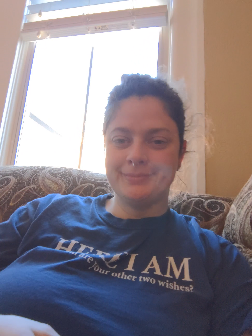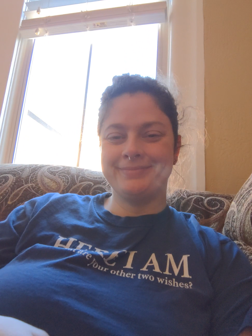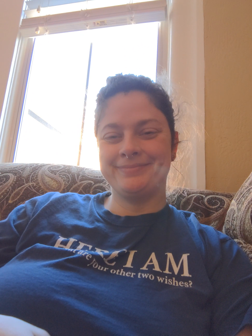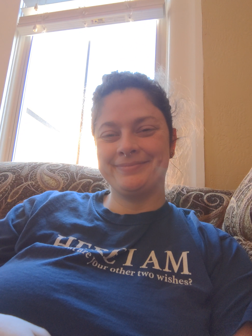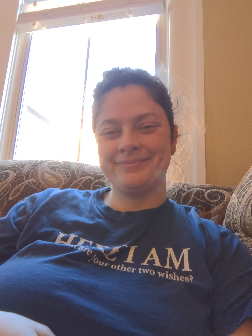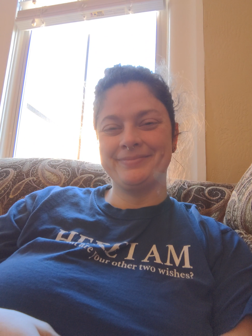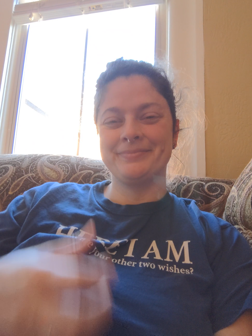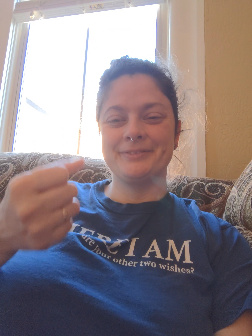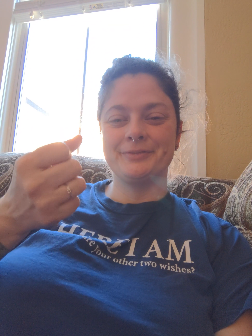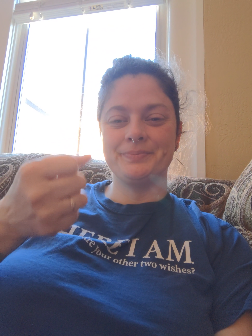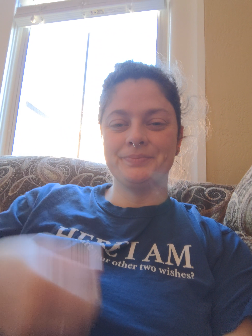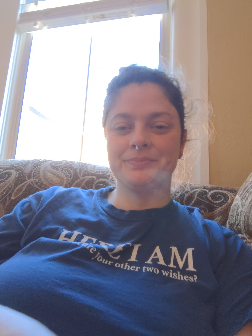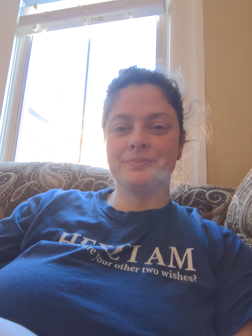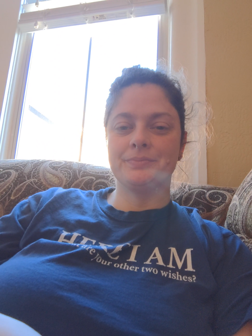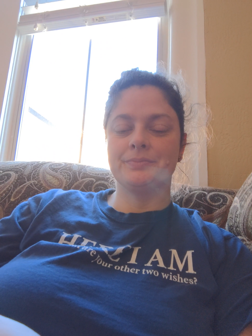milk